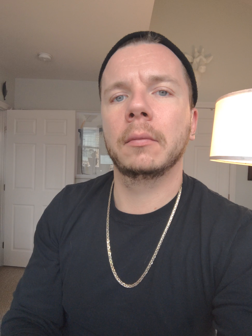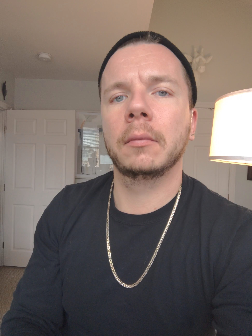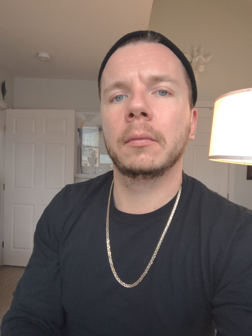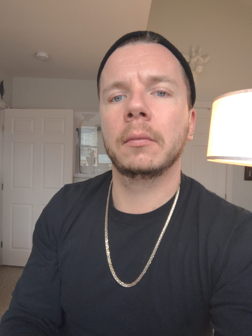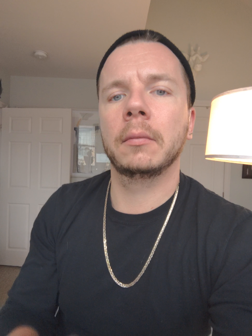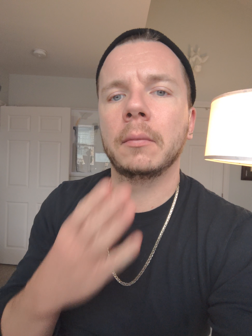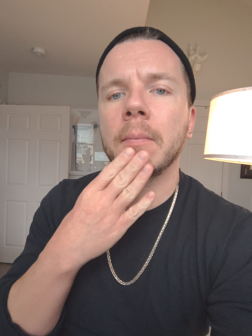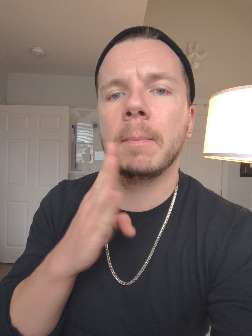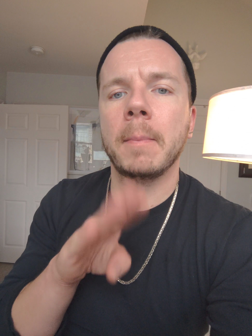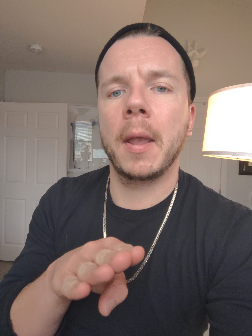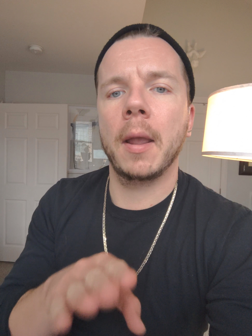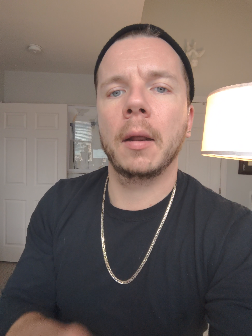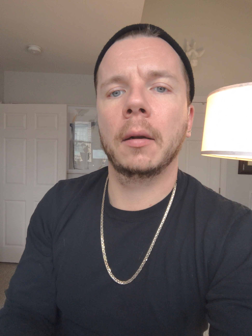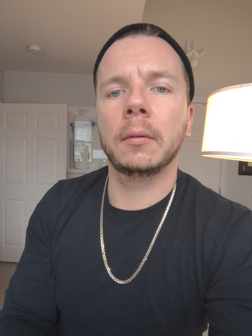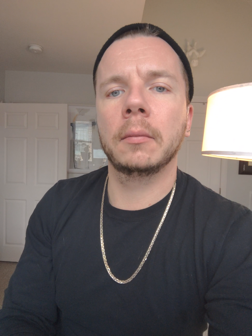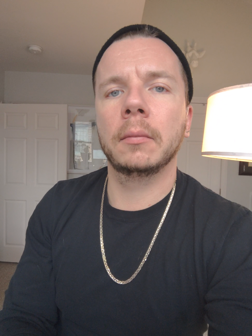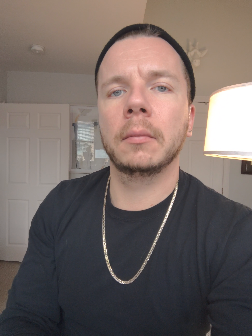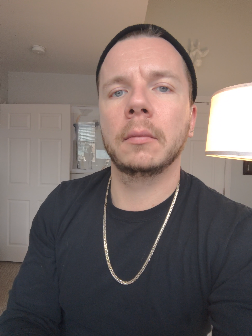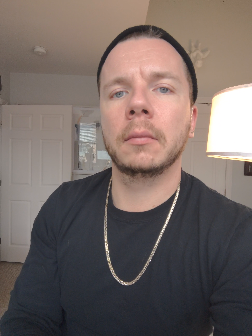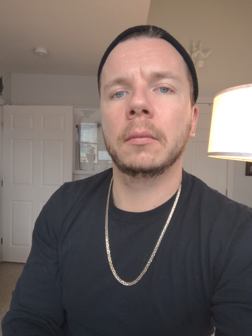bad